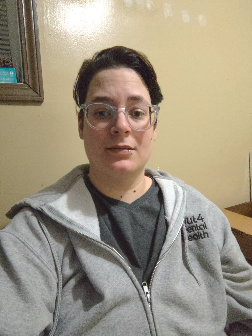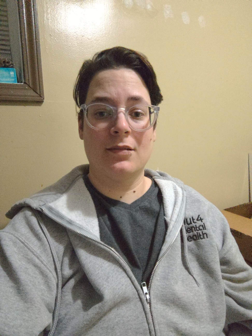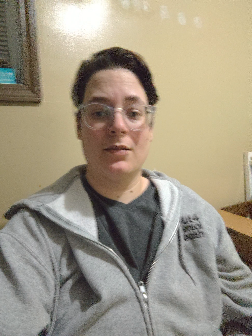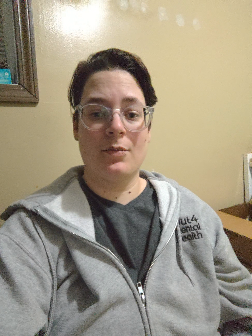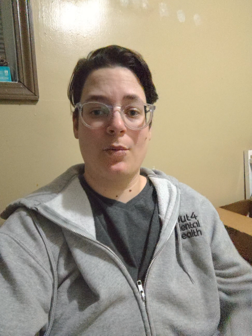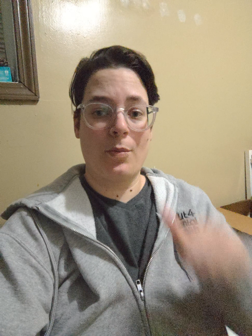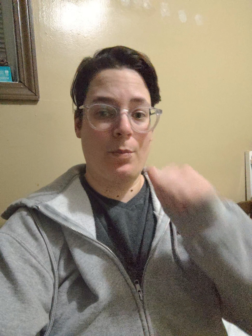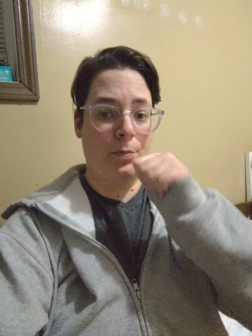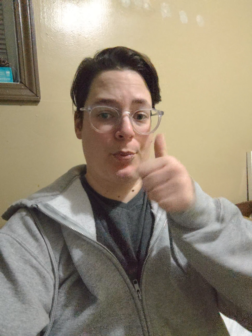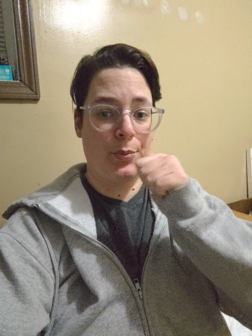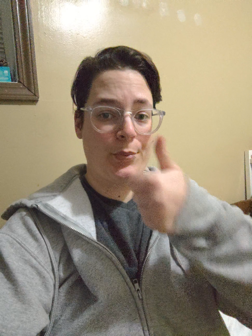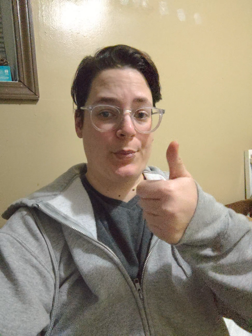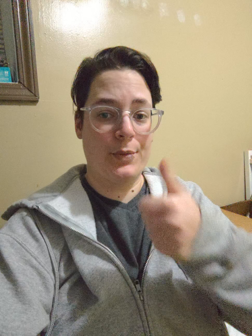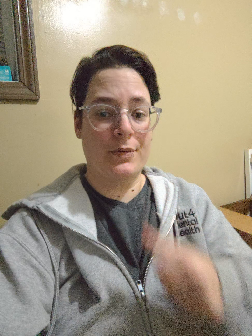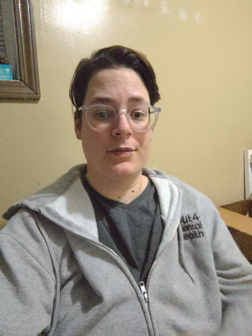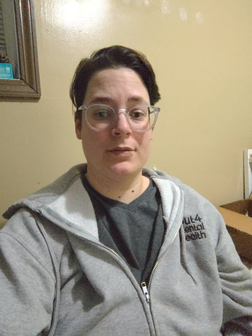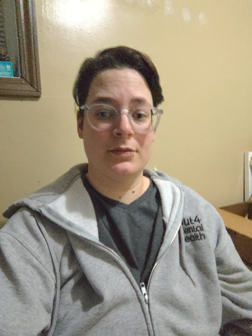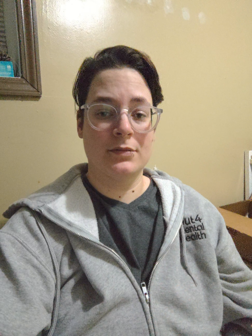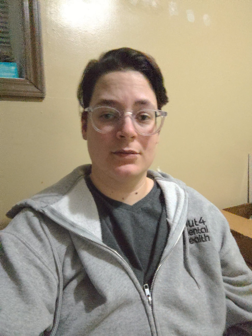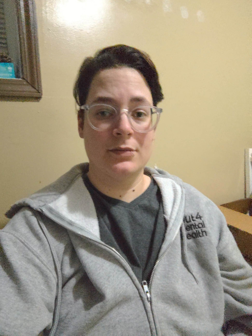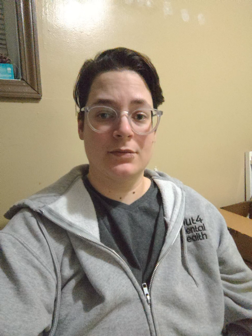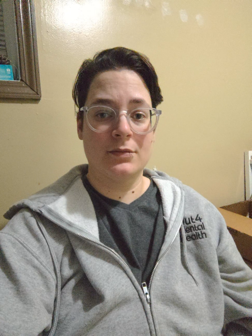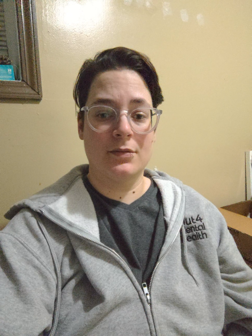tomorrow